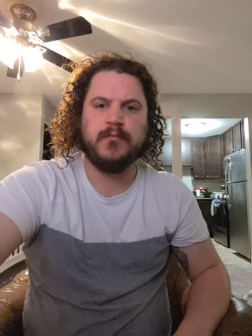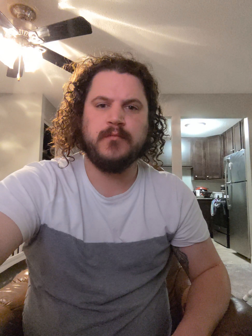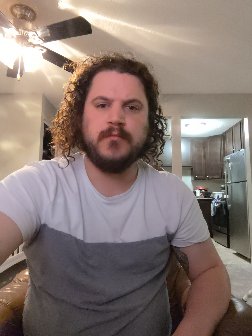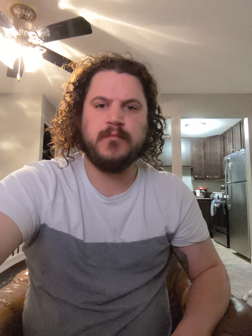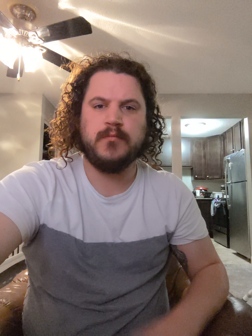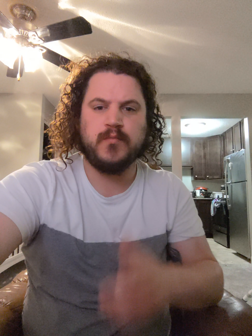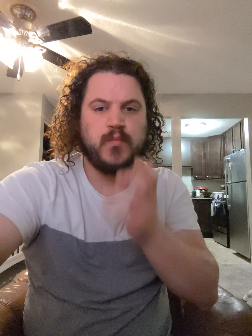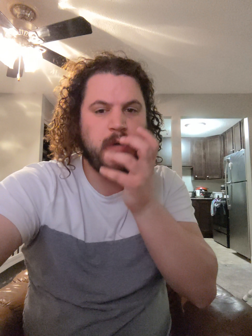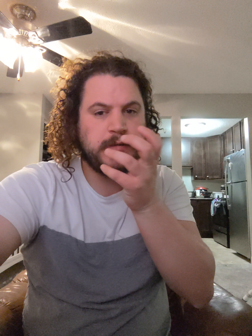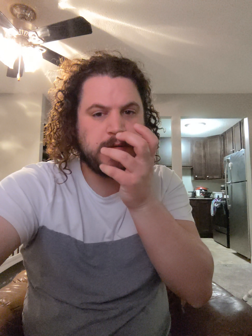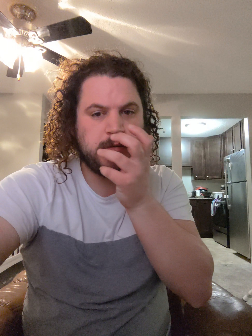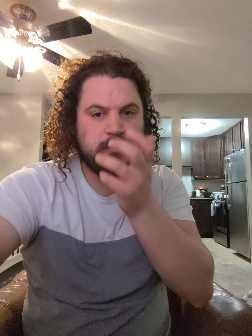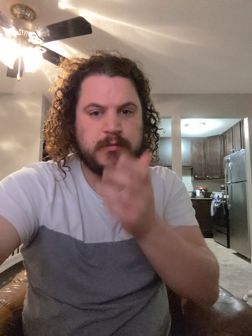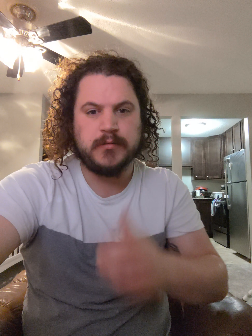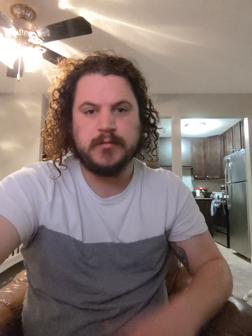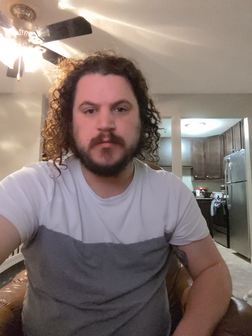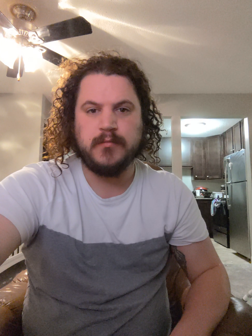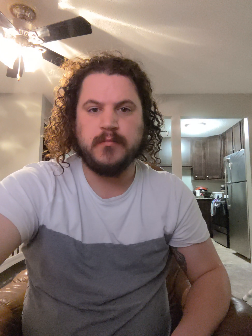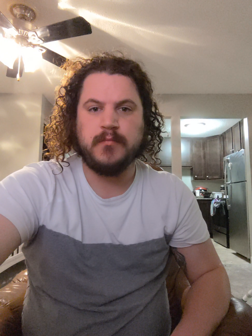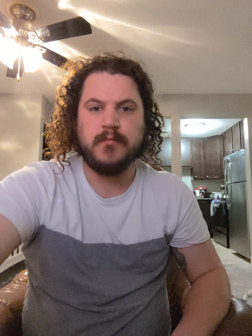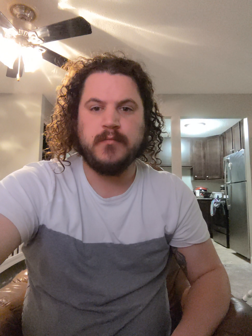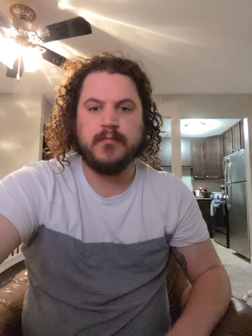grass